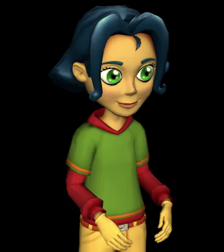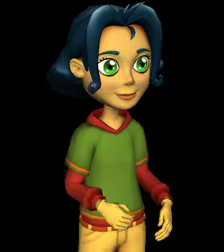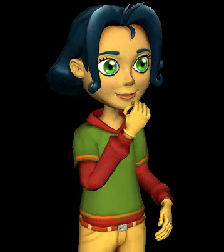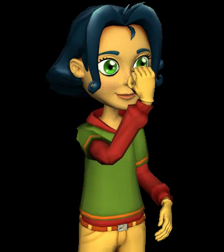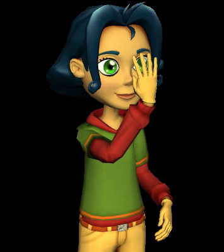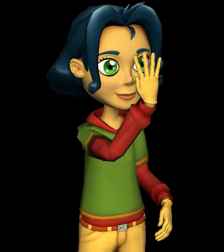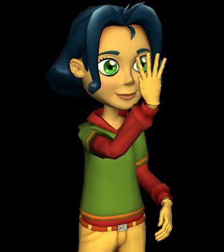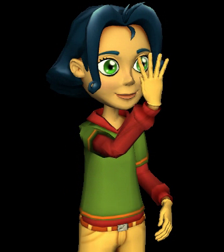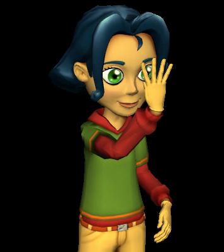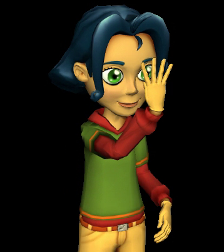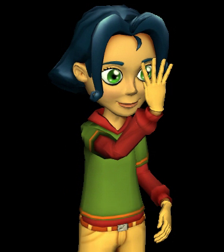أزهار